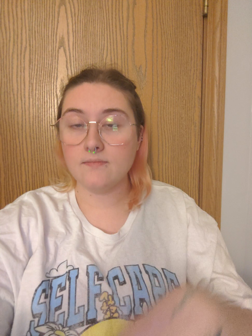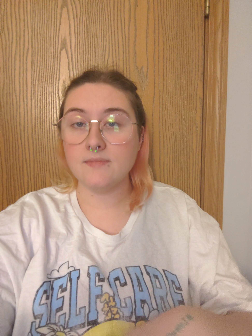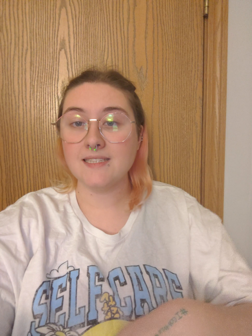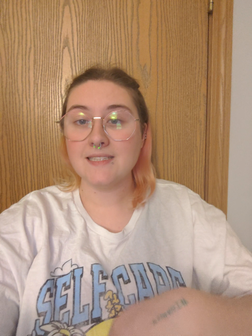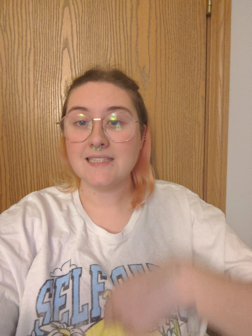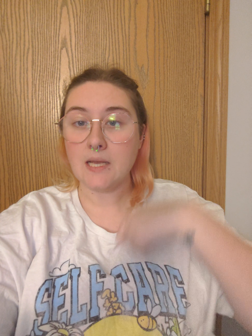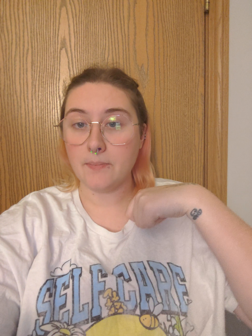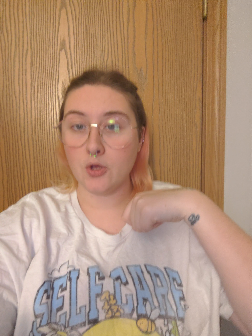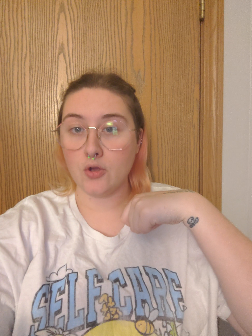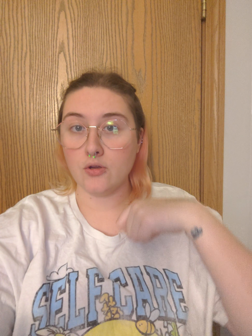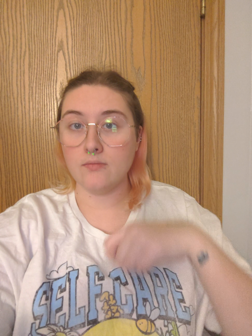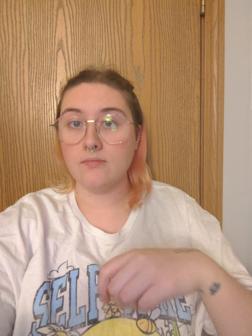zipper